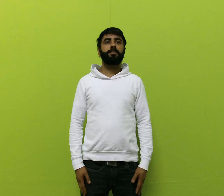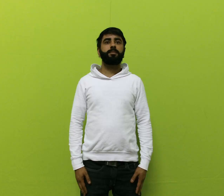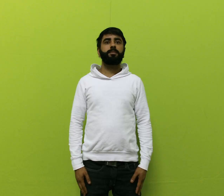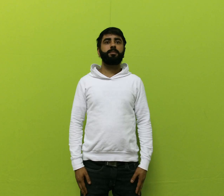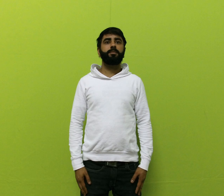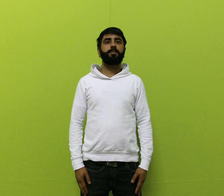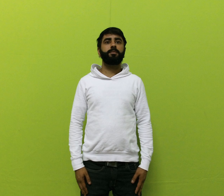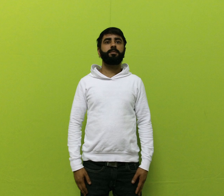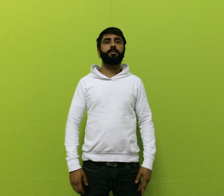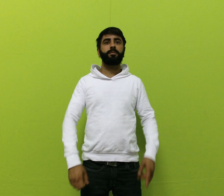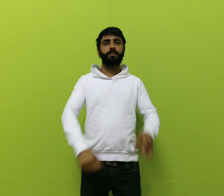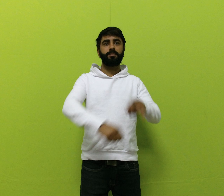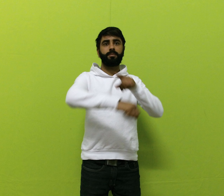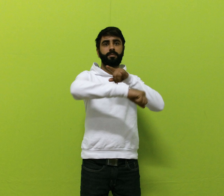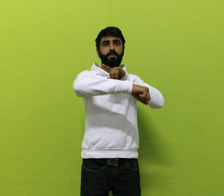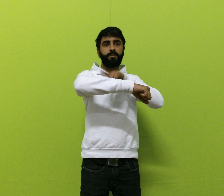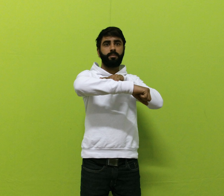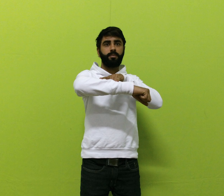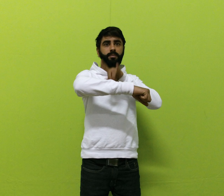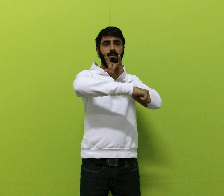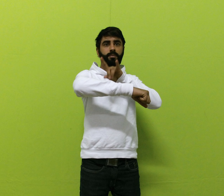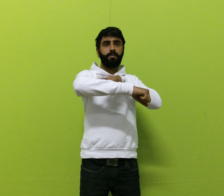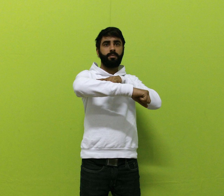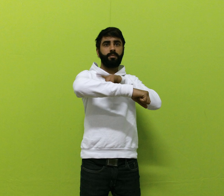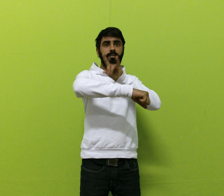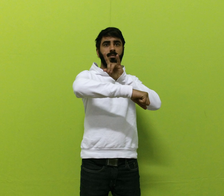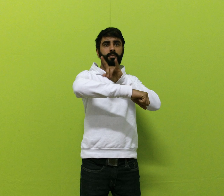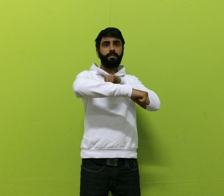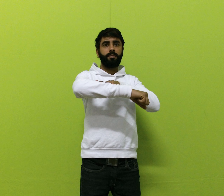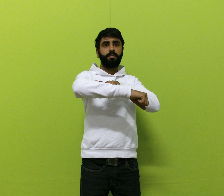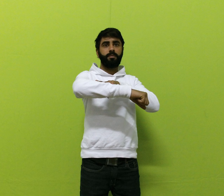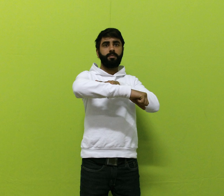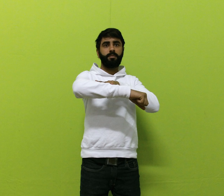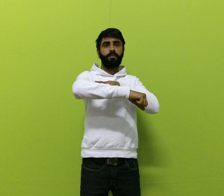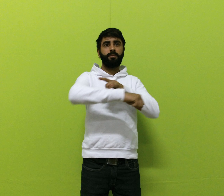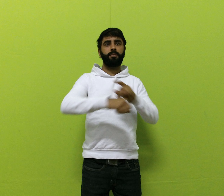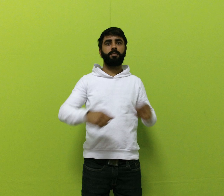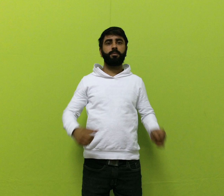banheiro